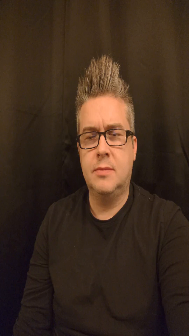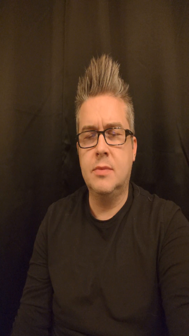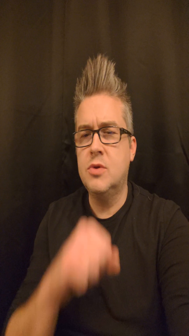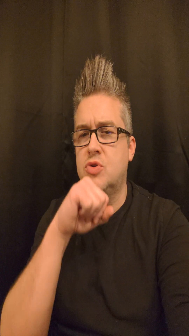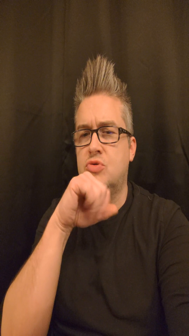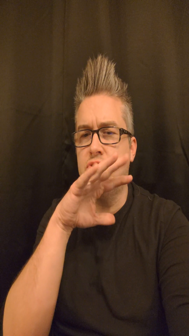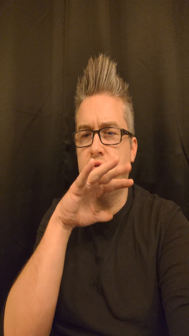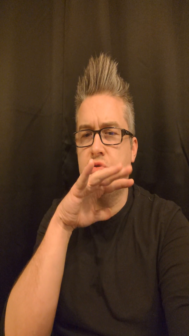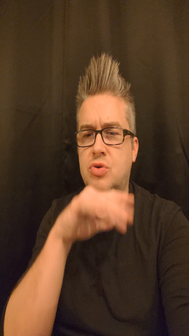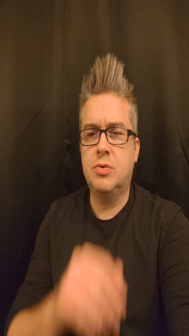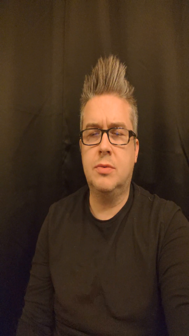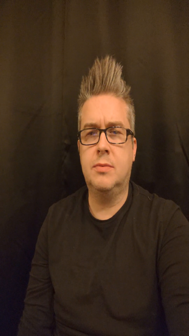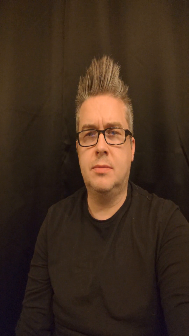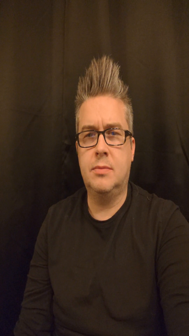dirty